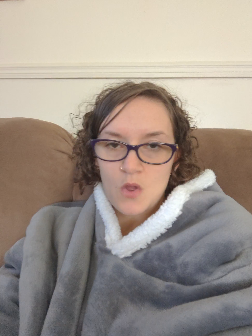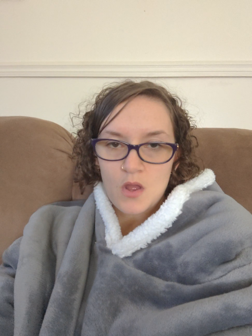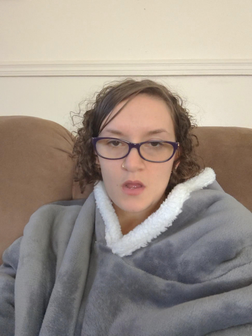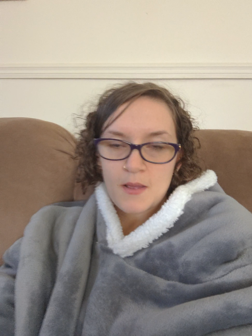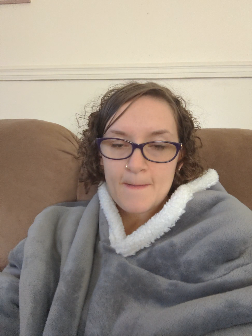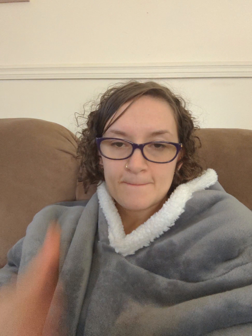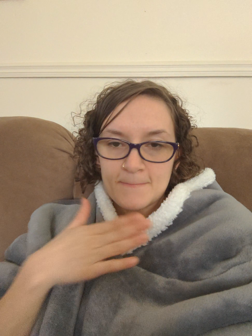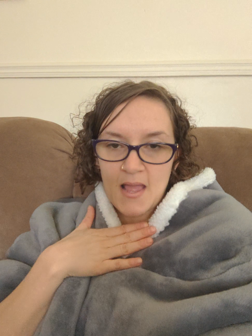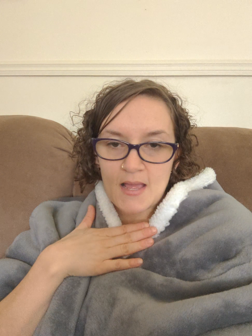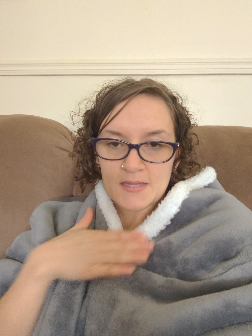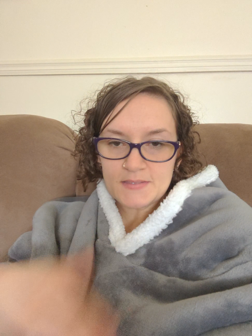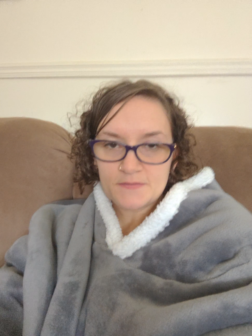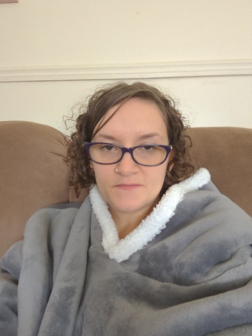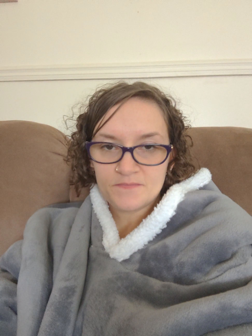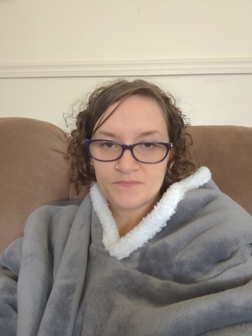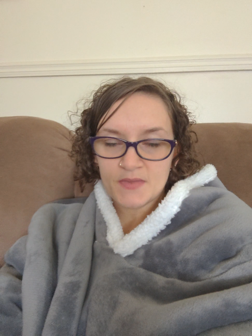my